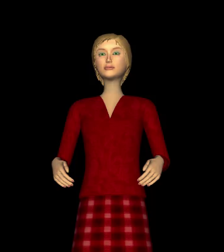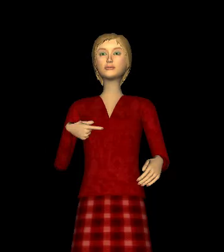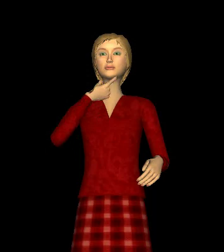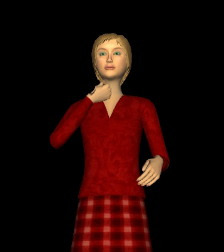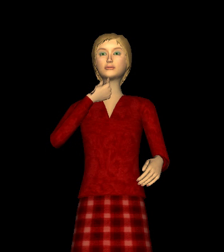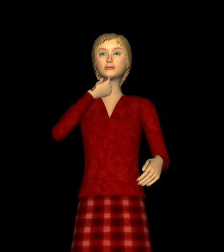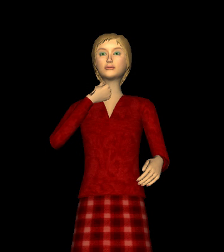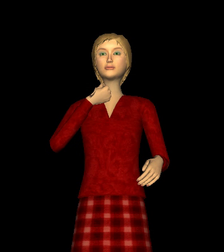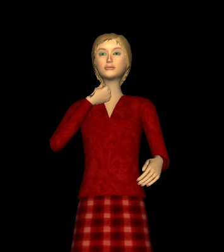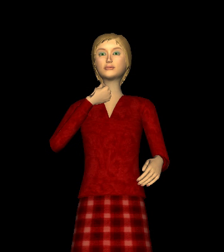سهل